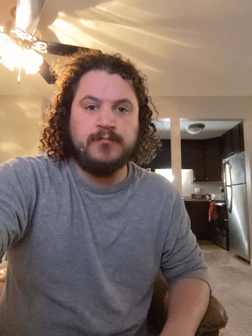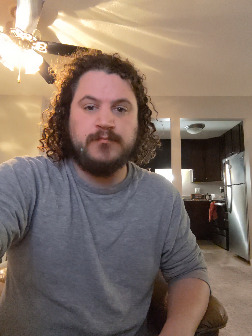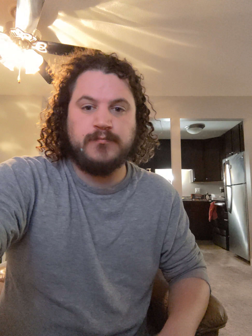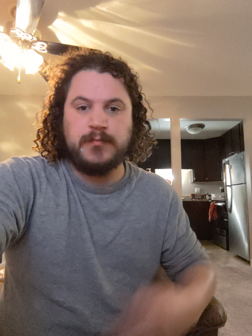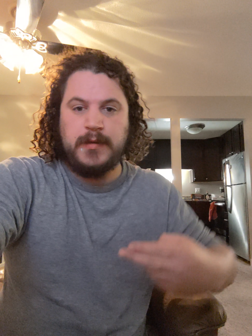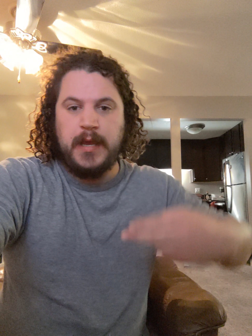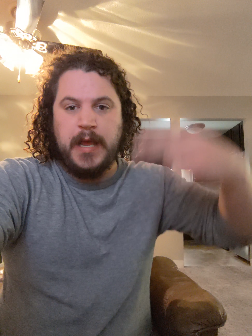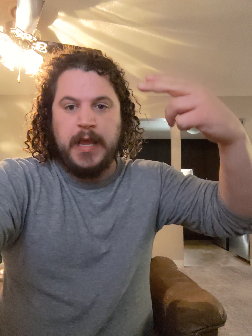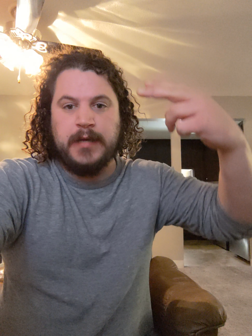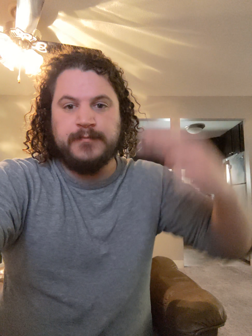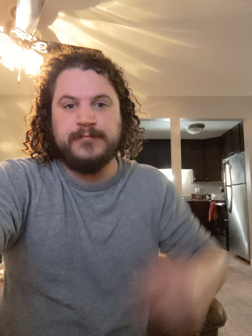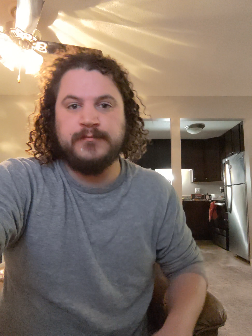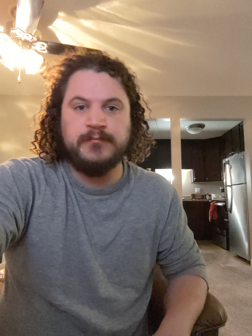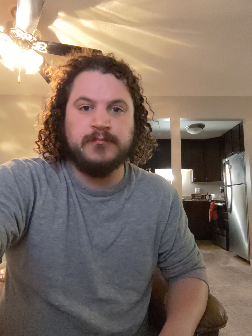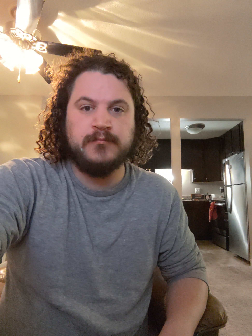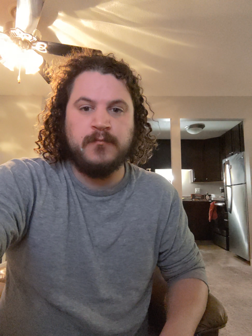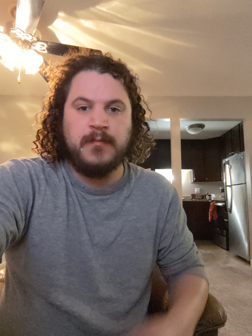high